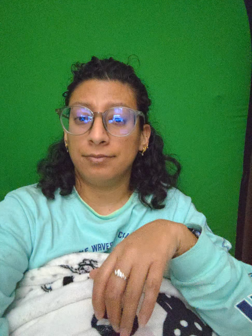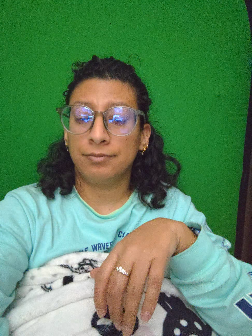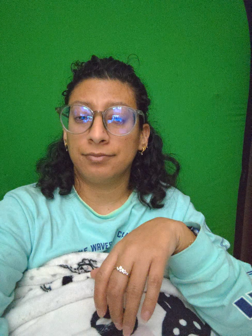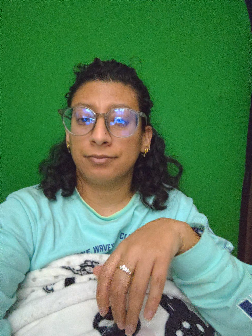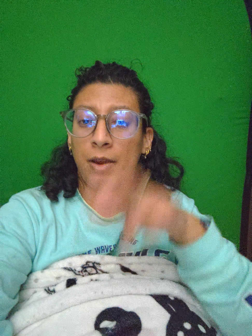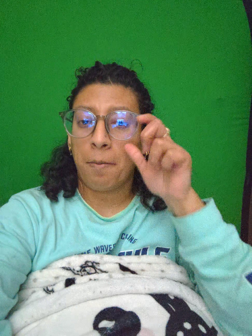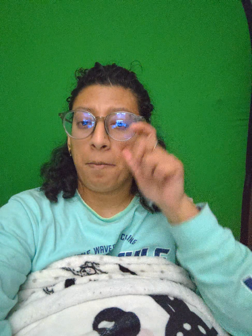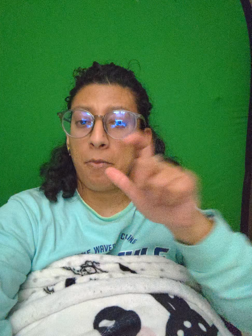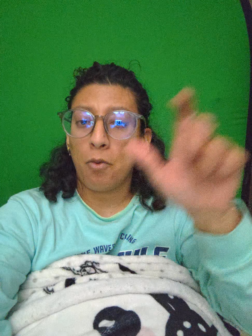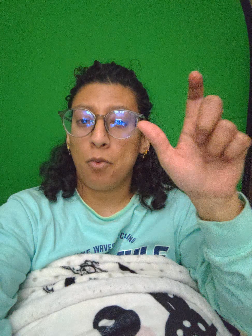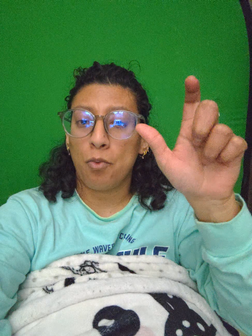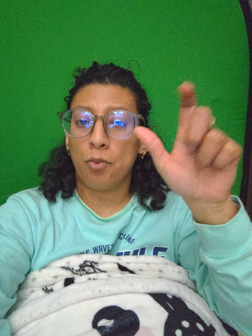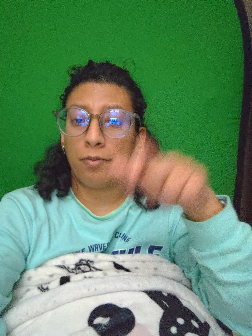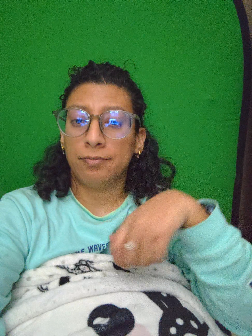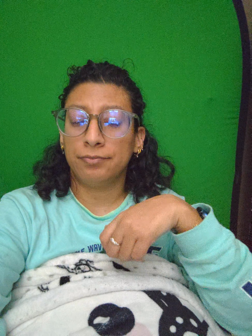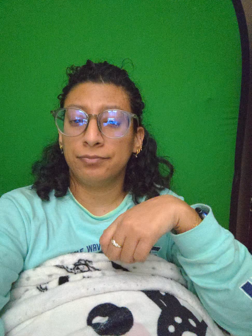moon